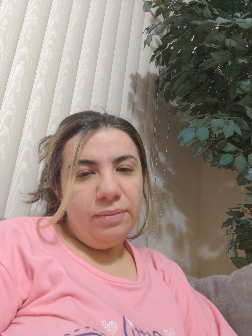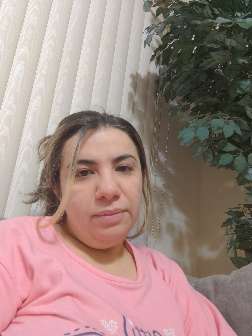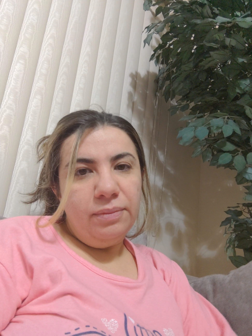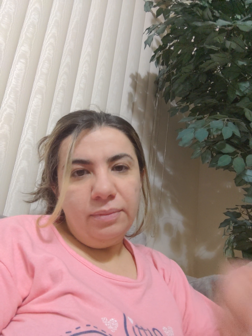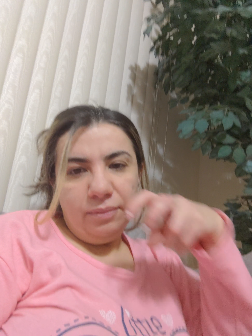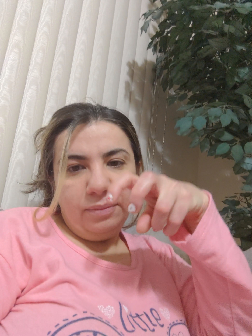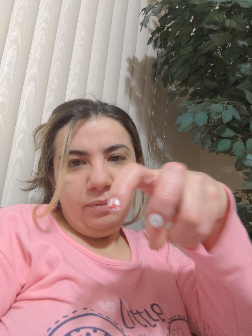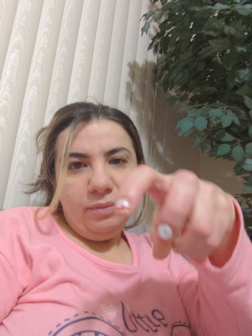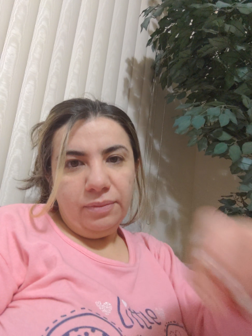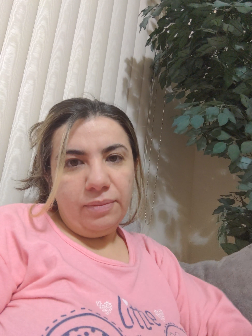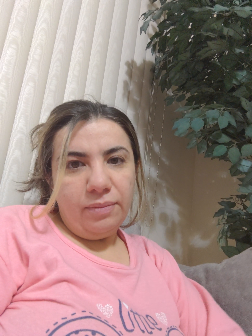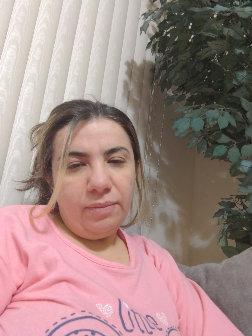ride